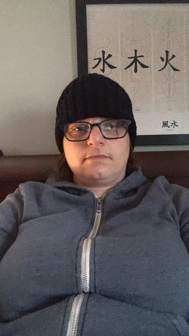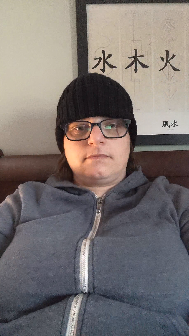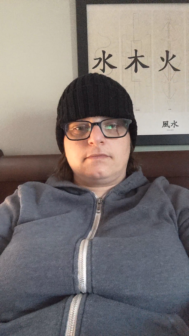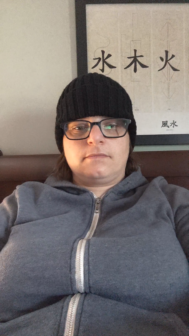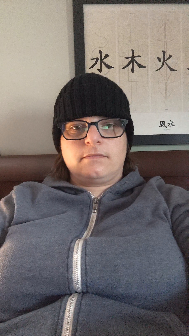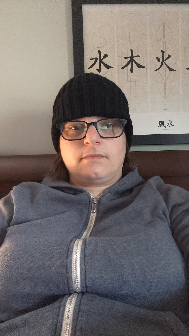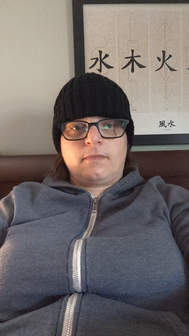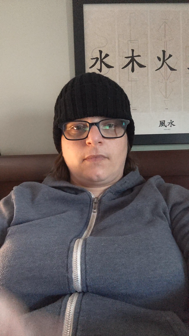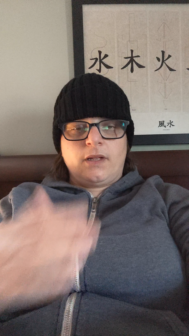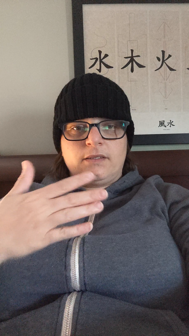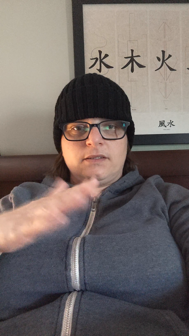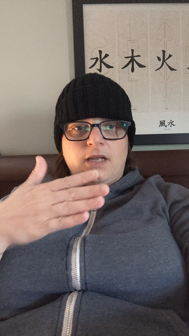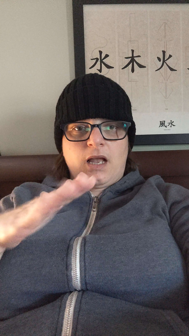share